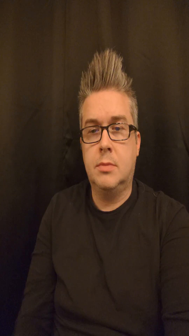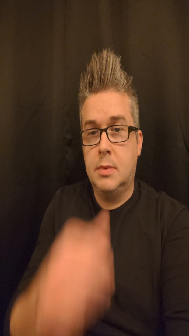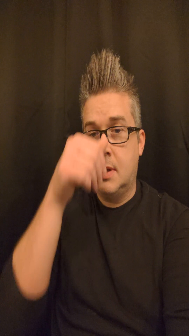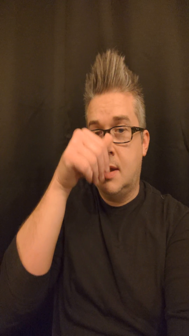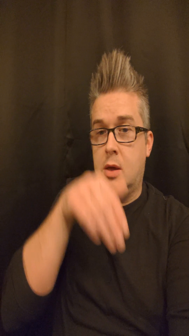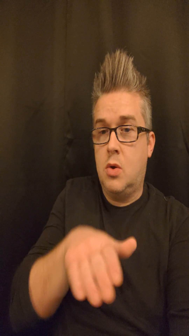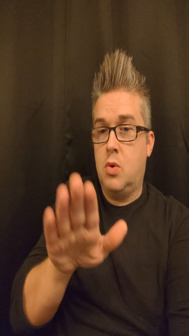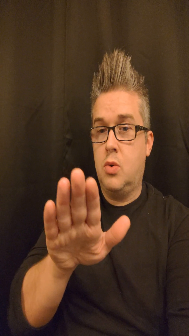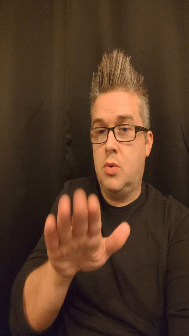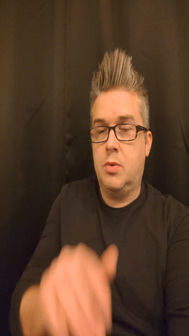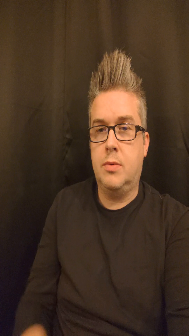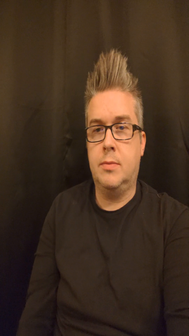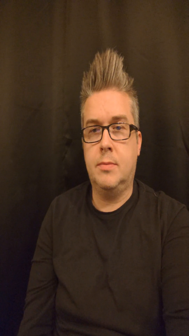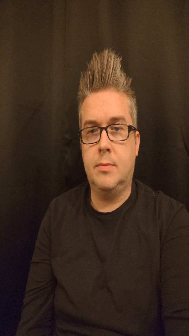elephant